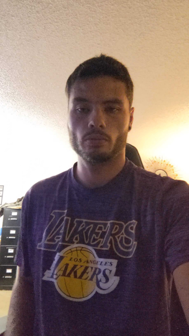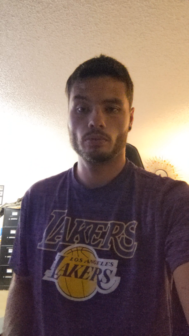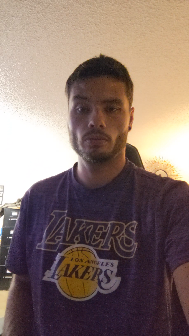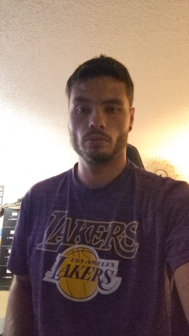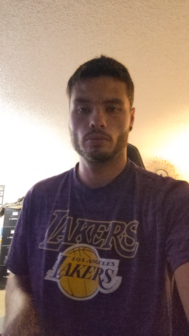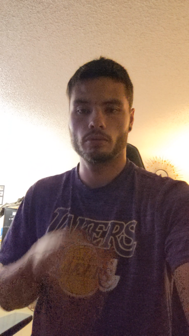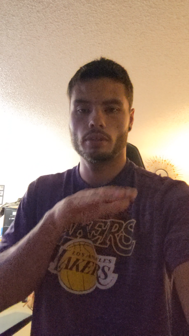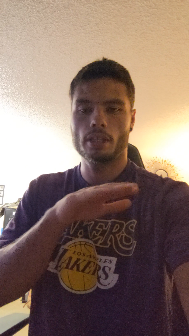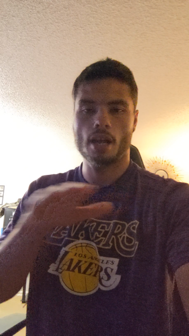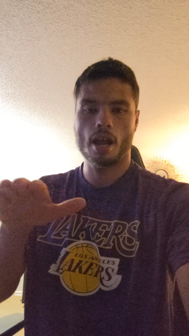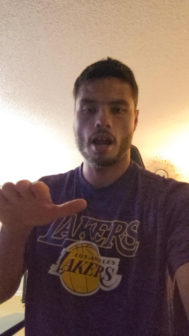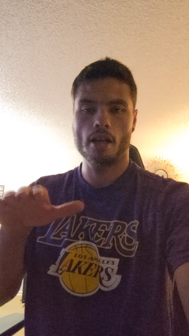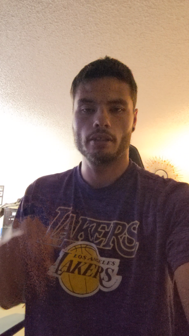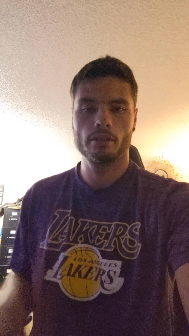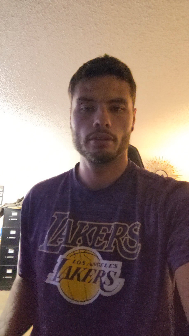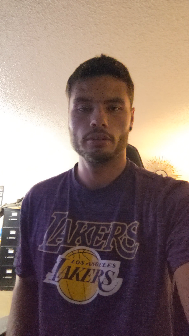nice